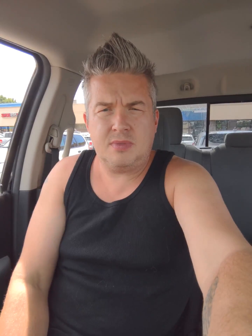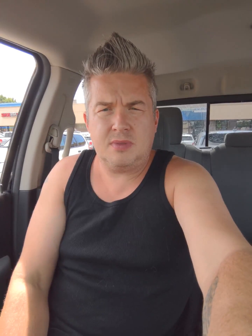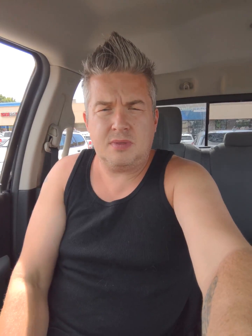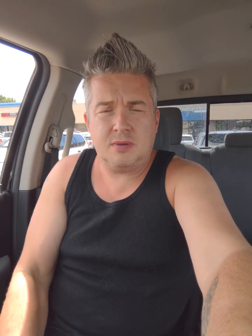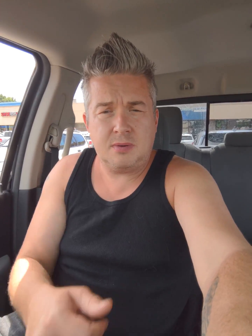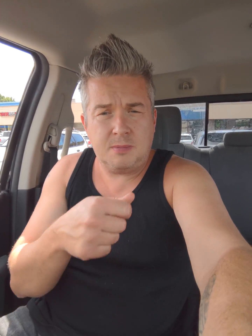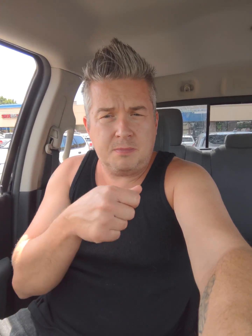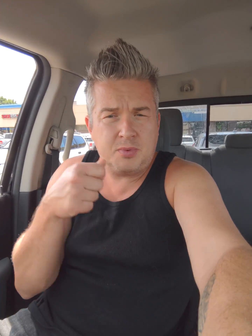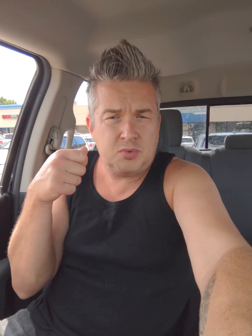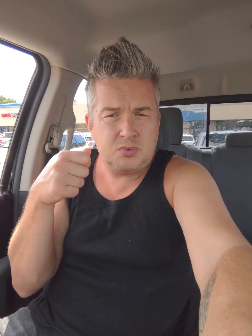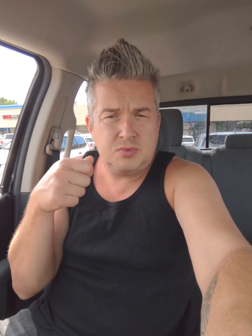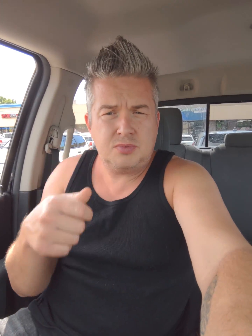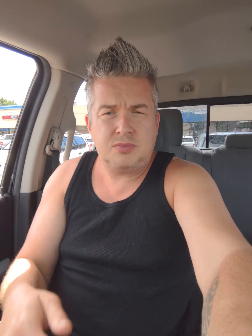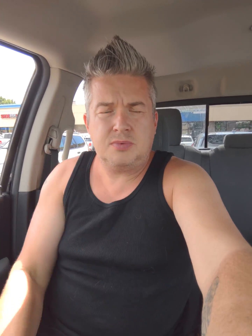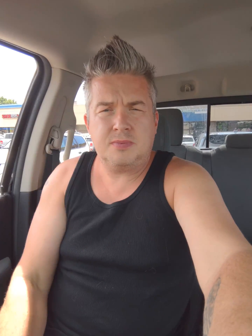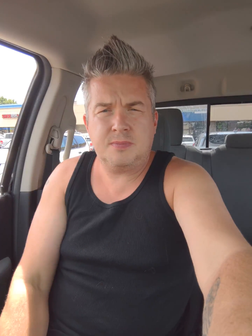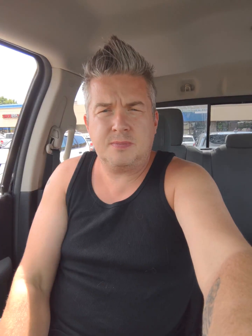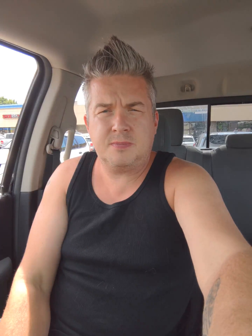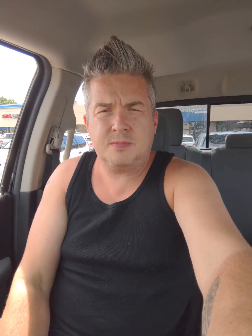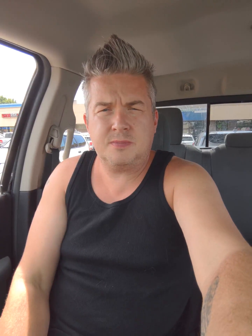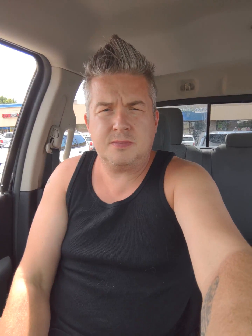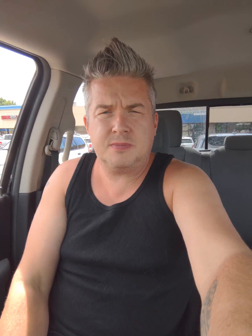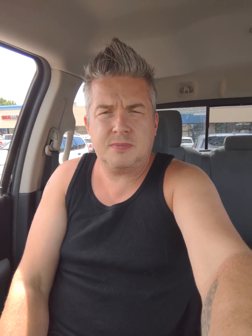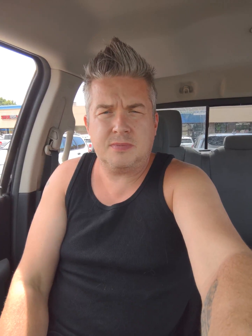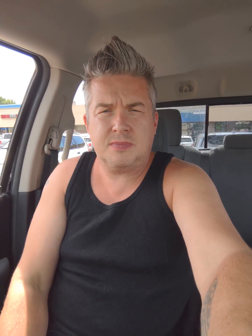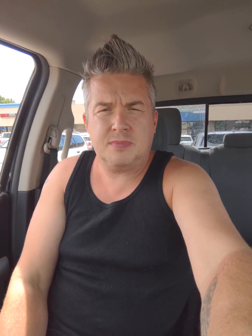pull